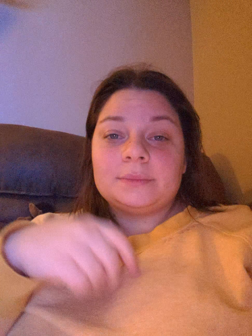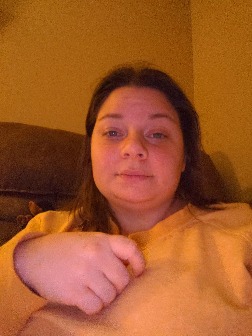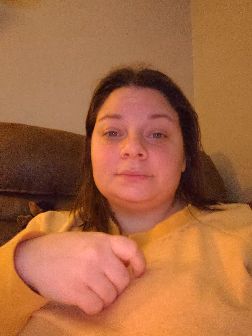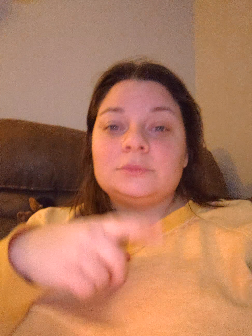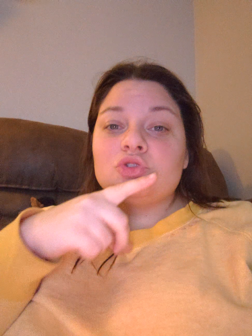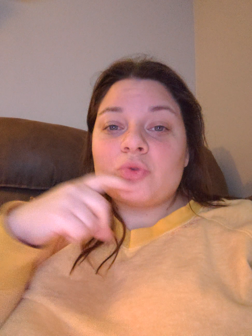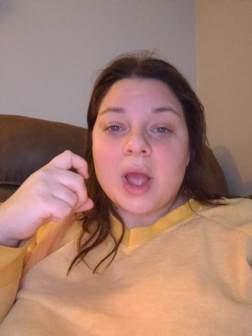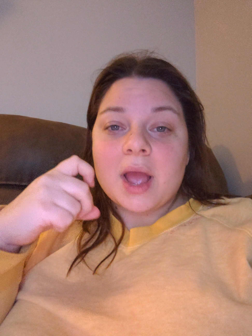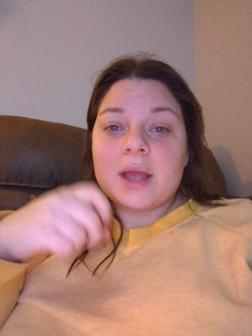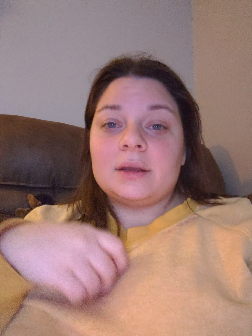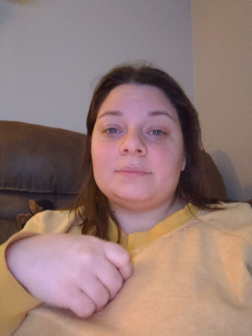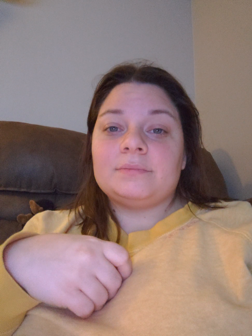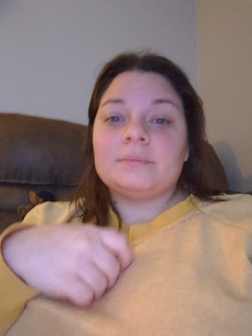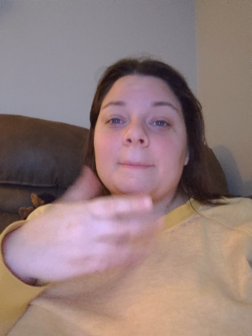dry